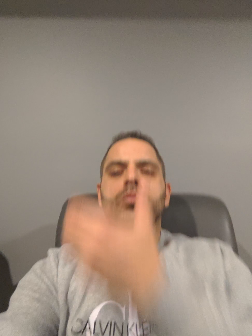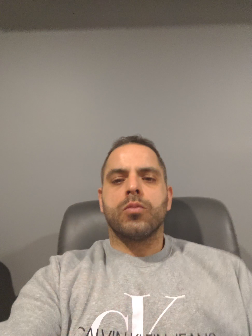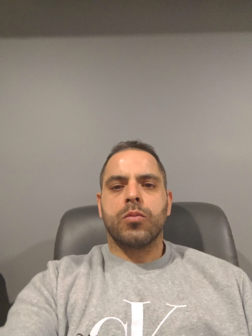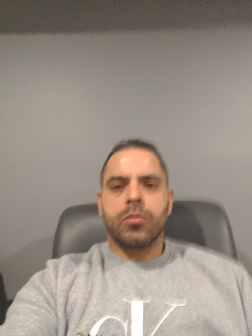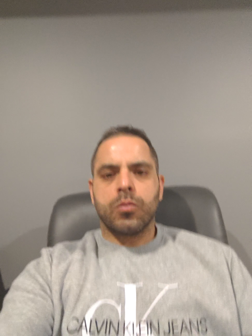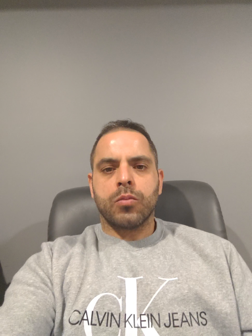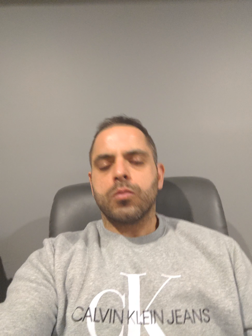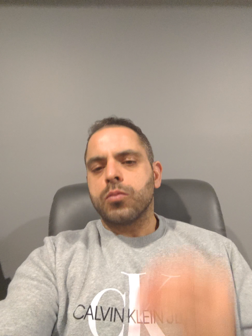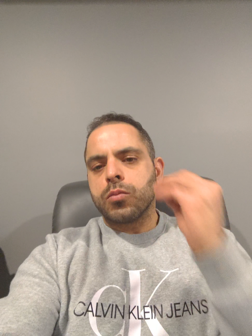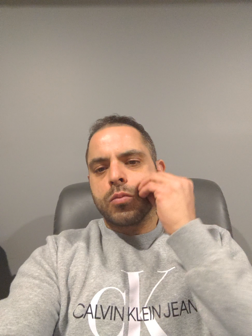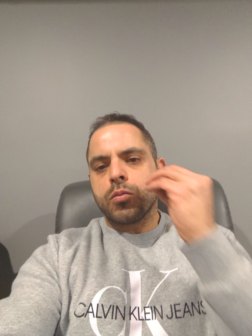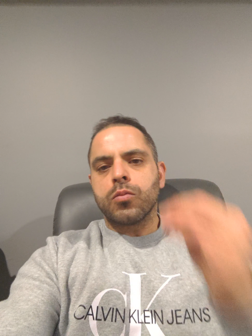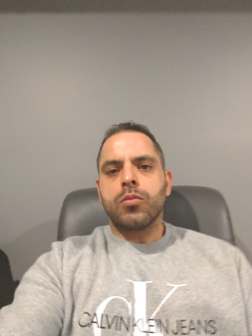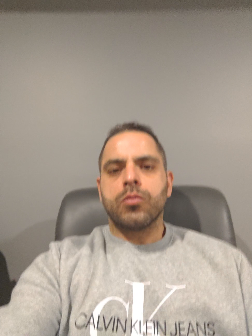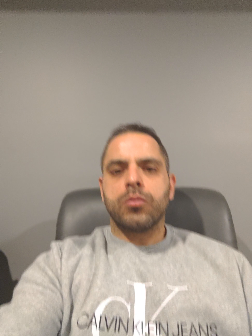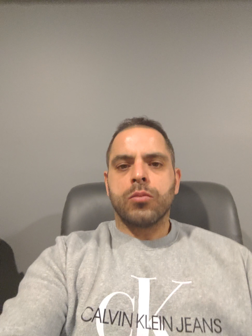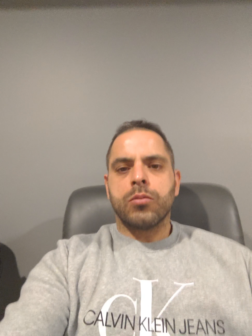kiss